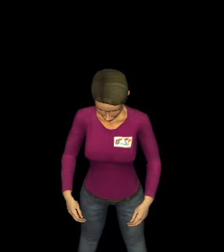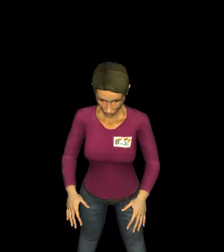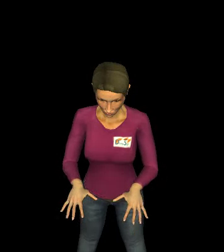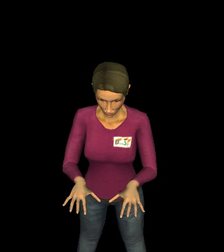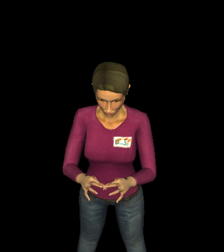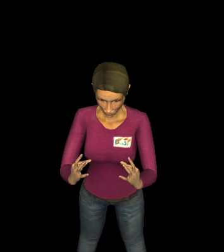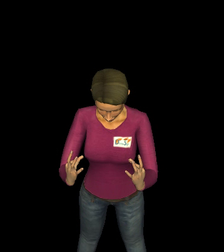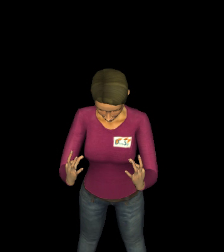يجد